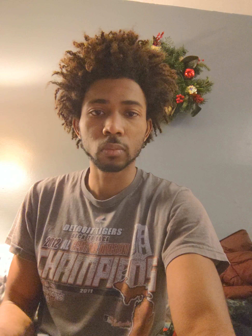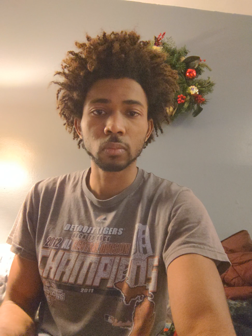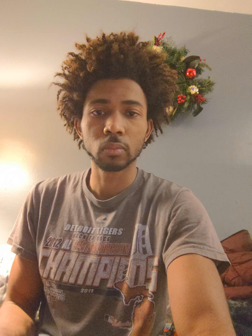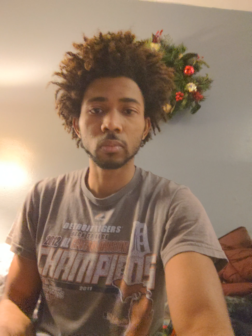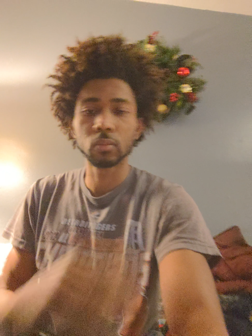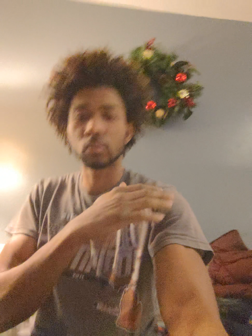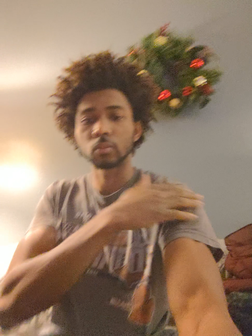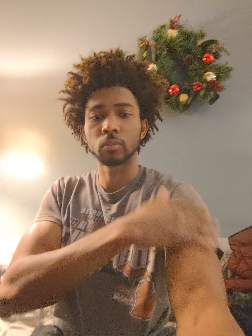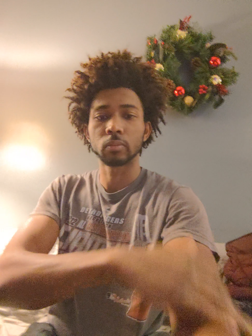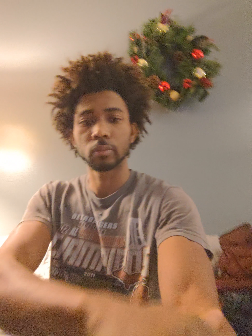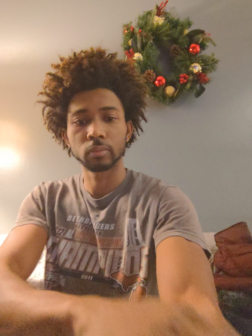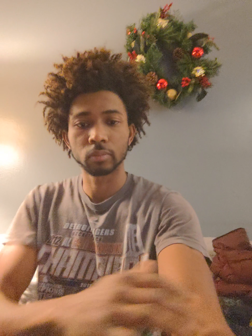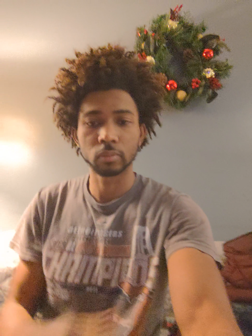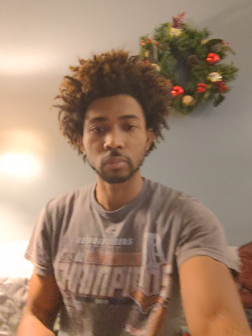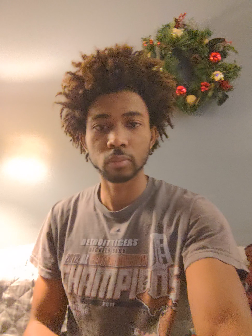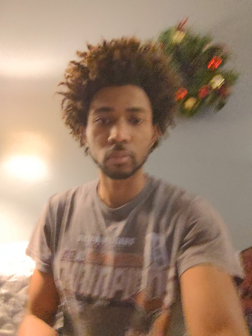arm